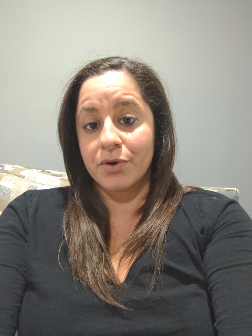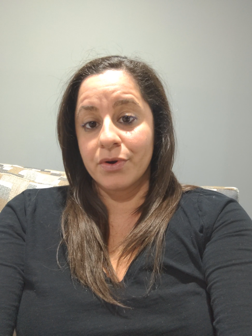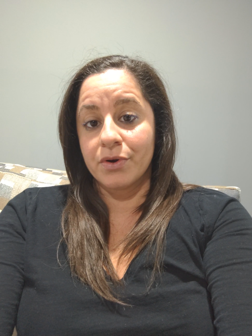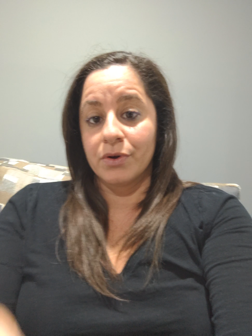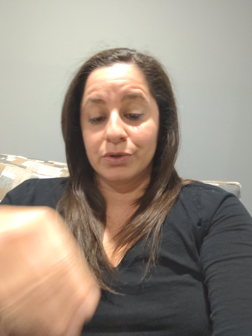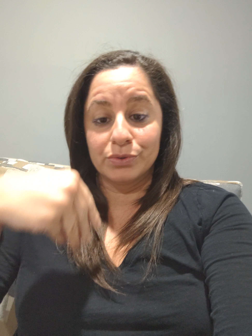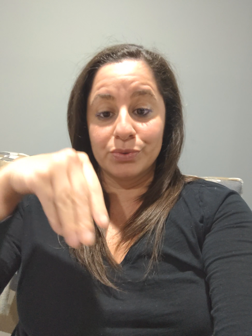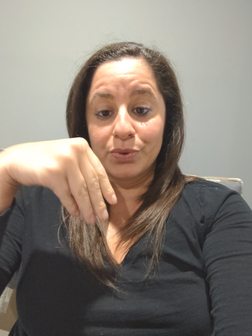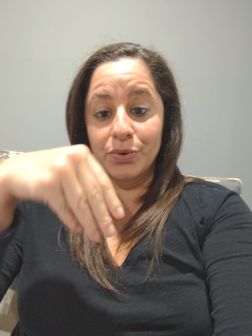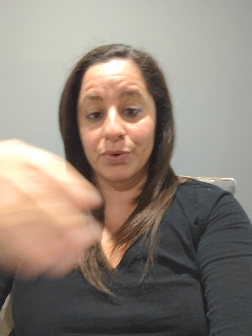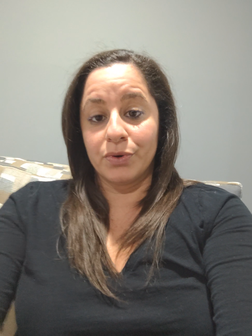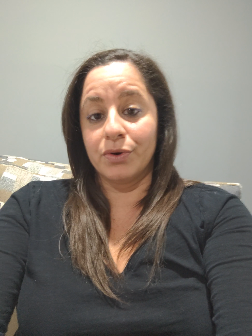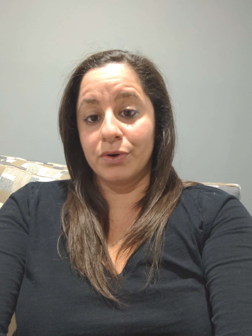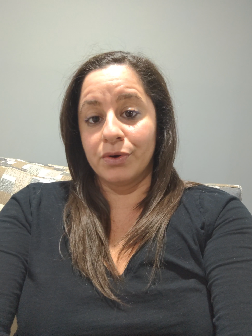store